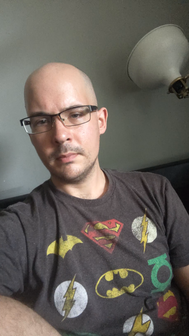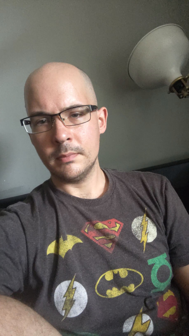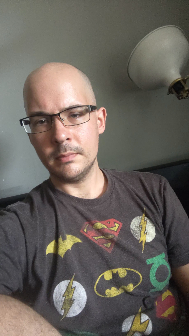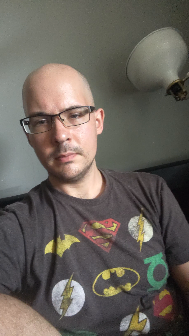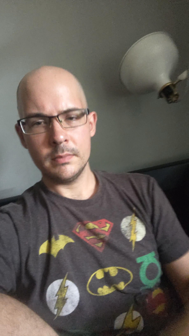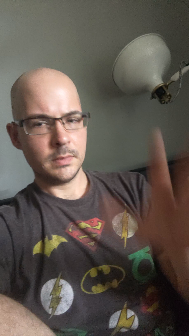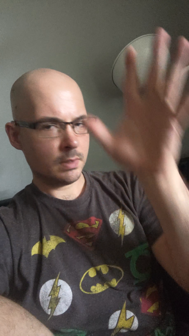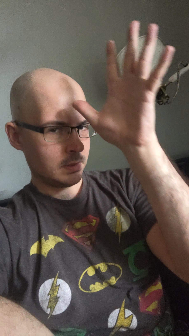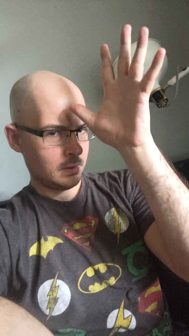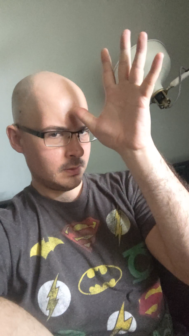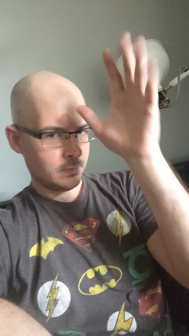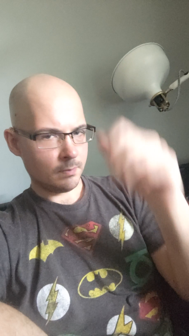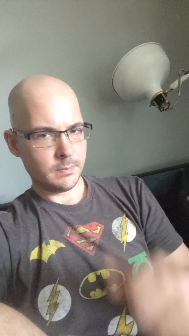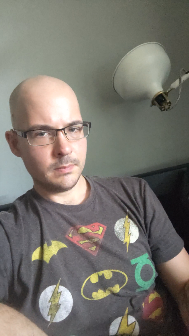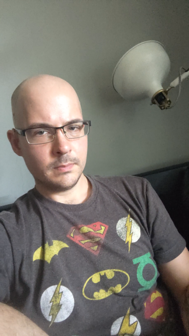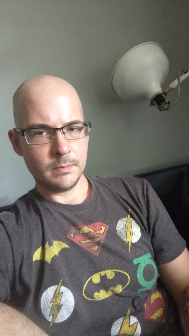daddy